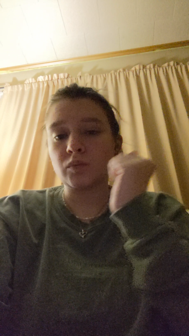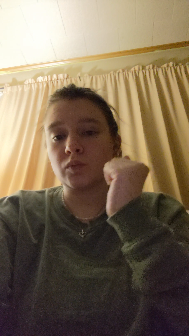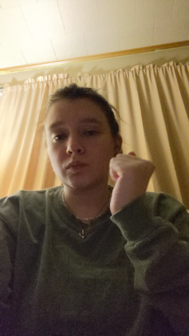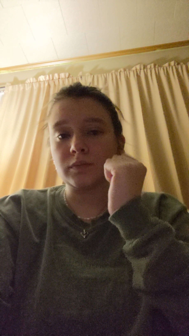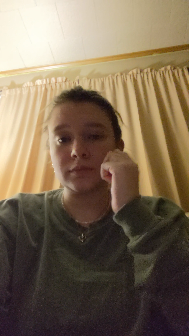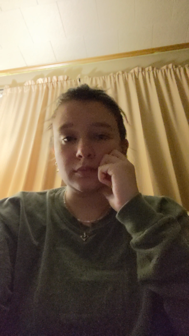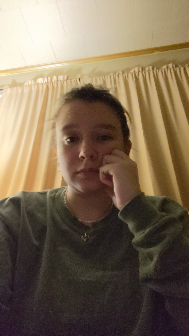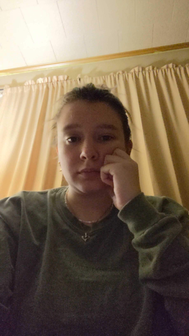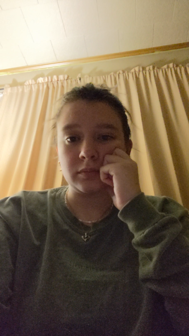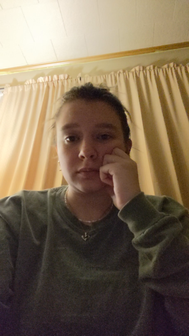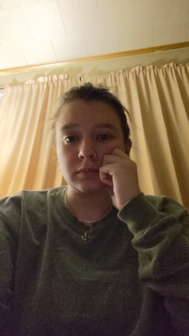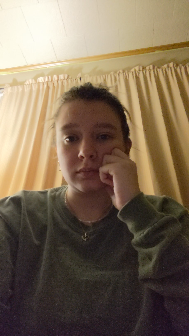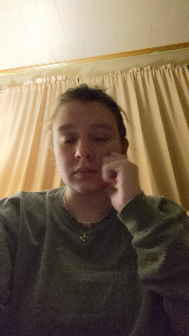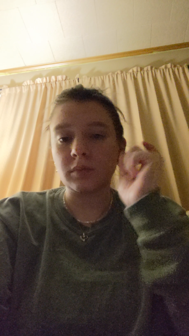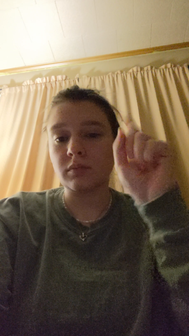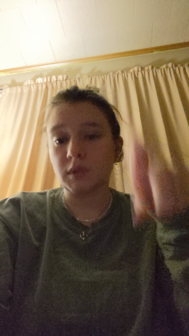must